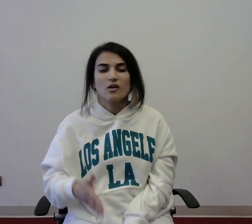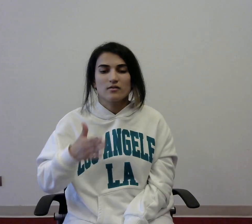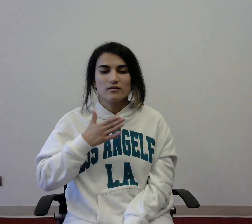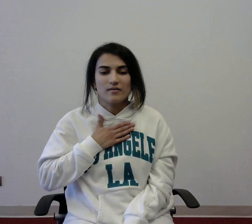mən